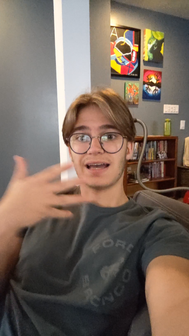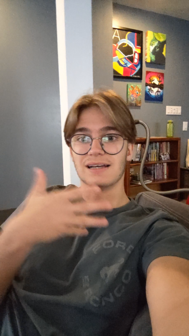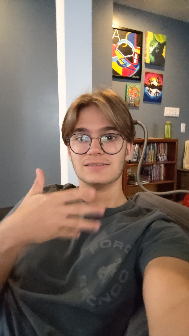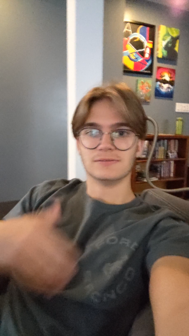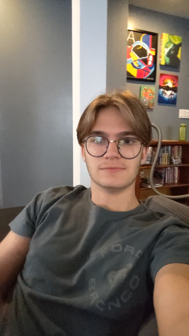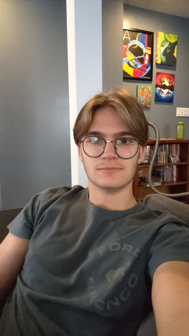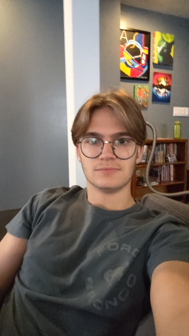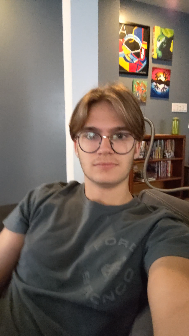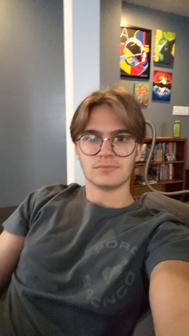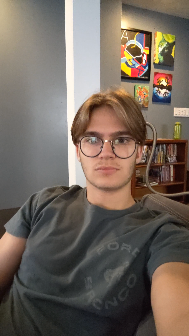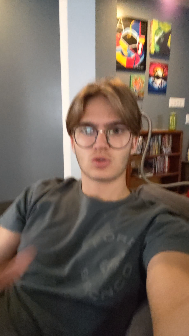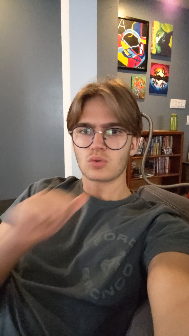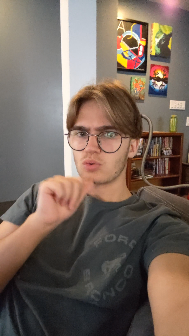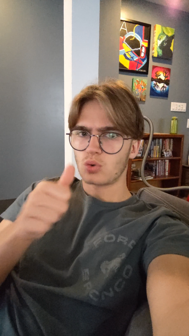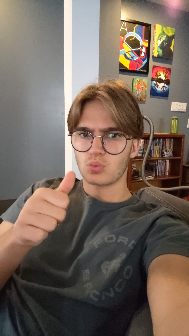don't